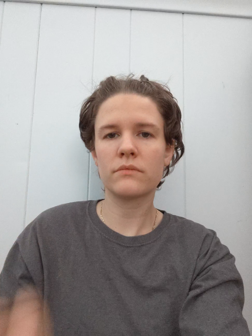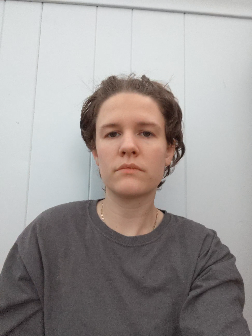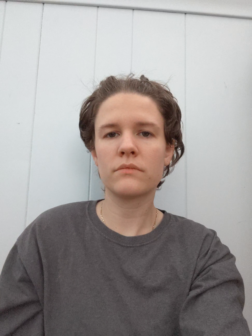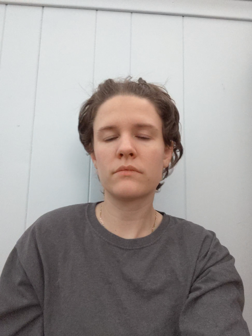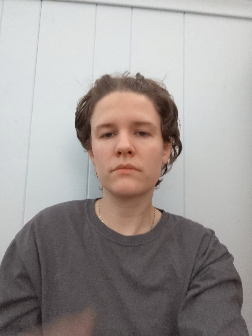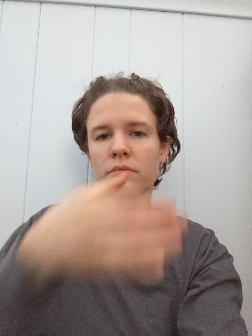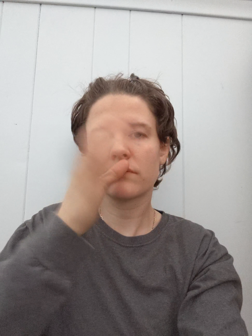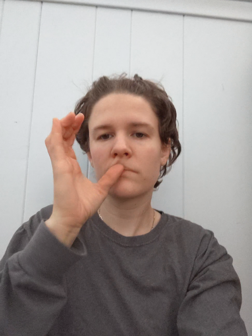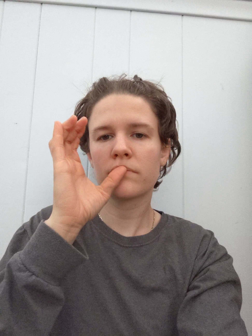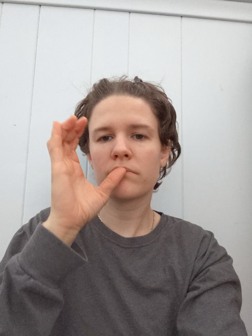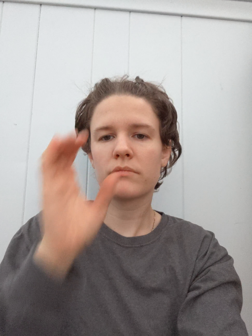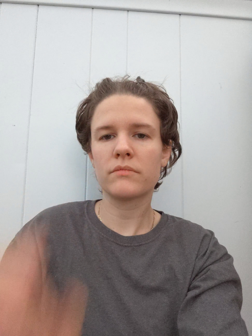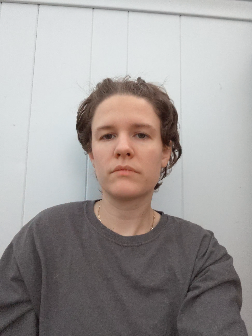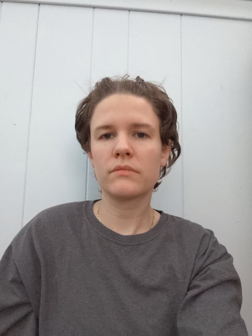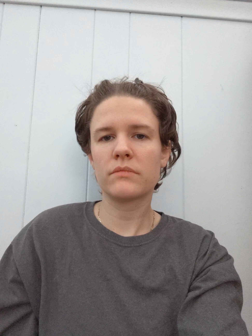drink